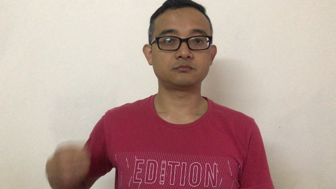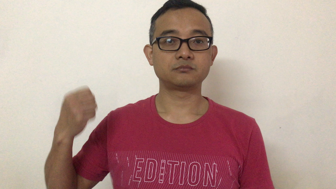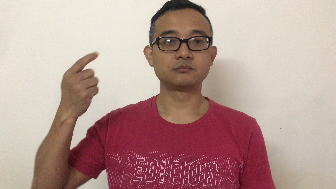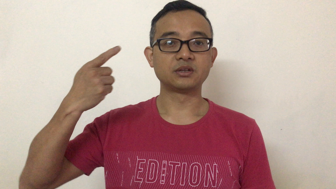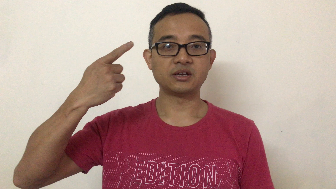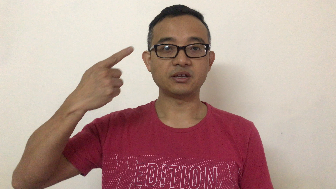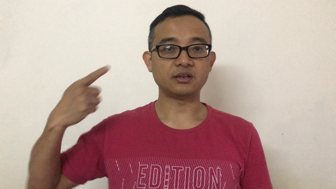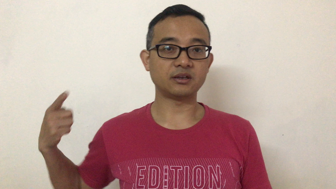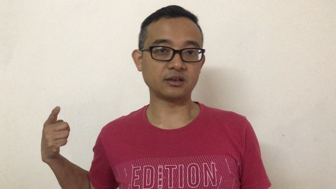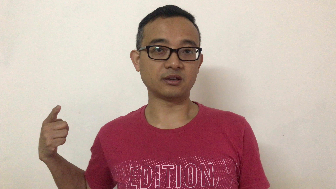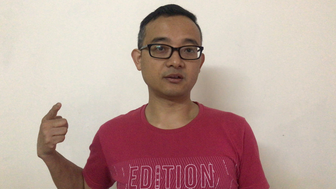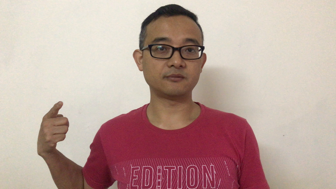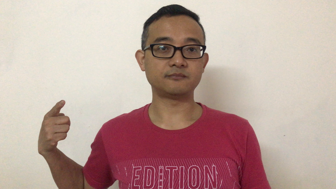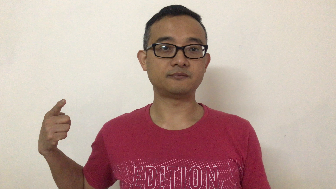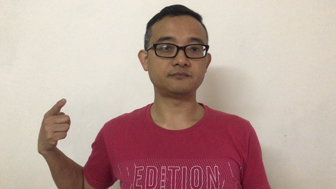ए